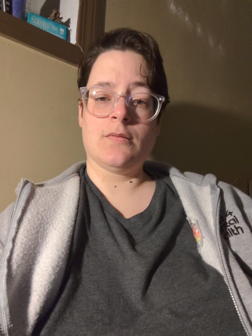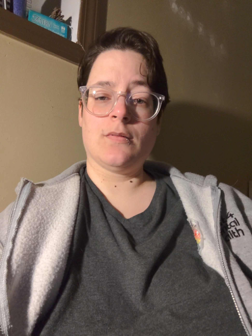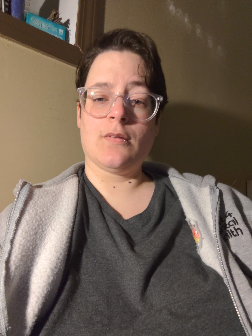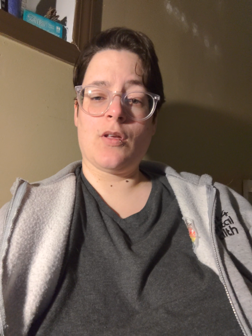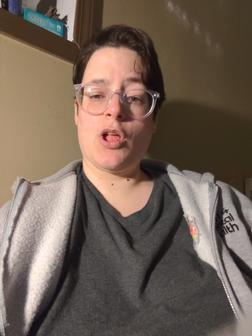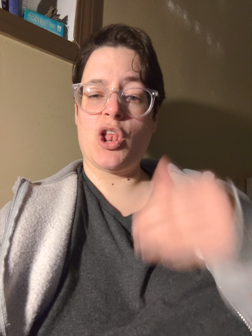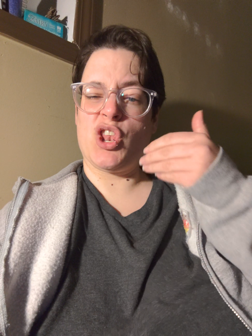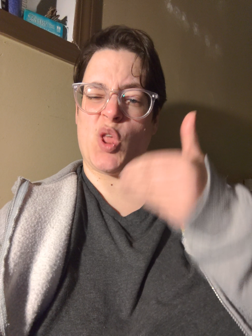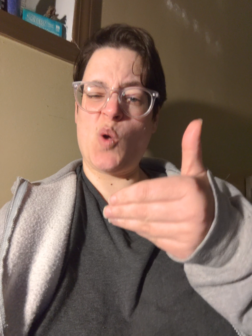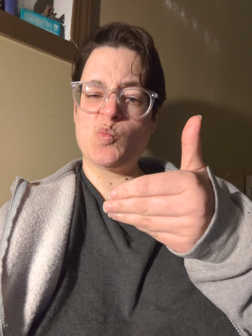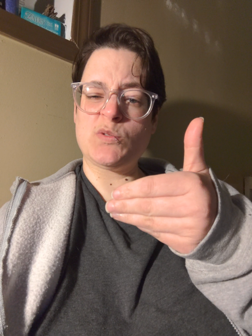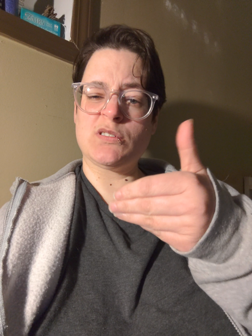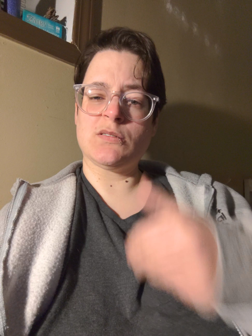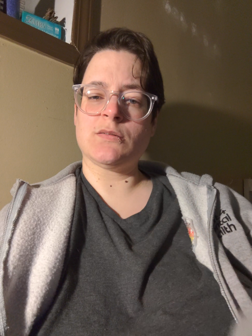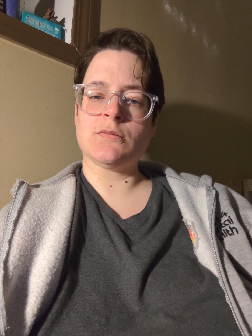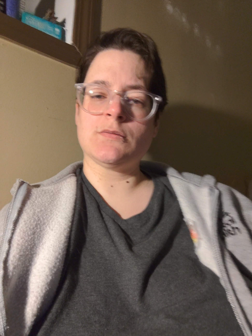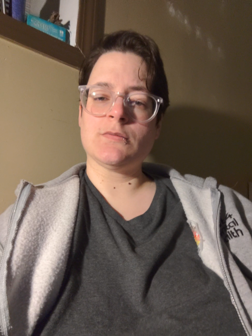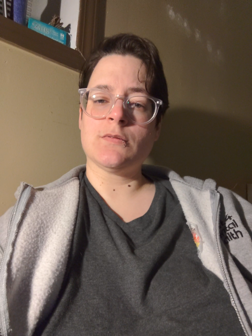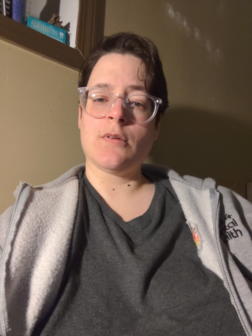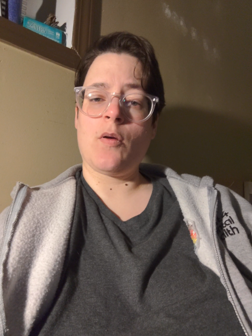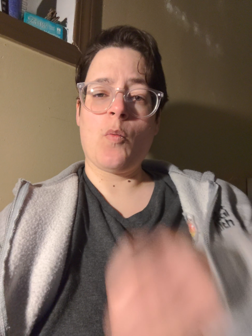close